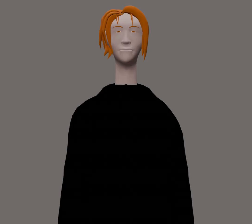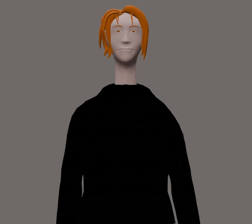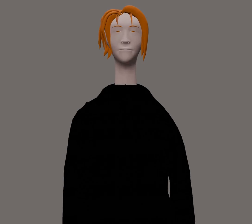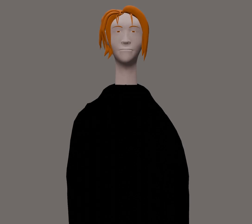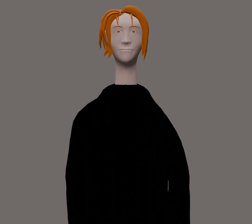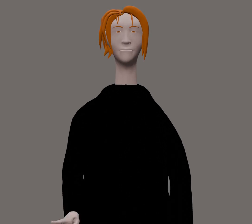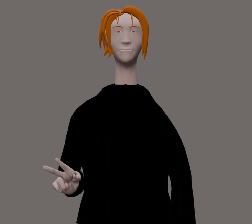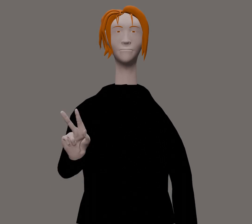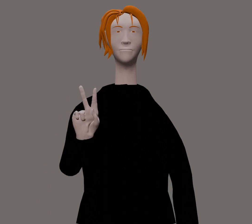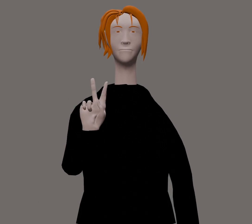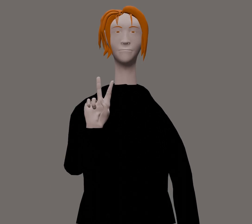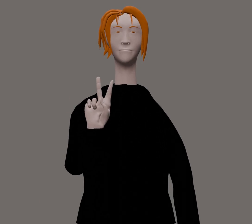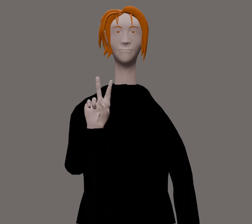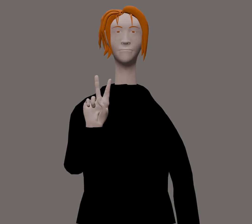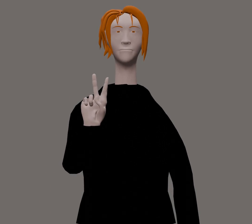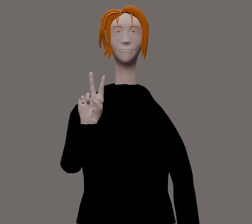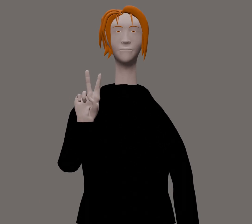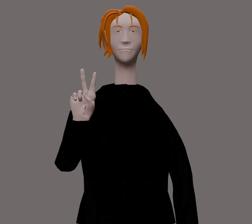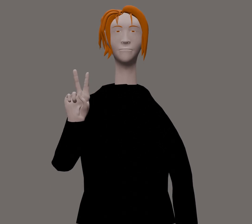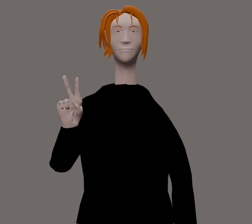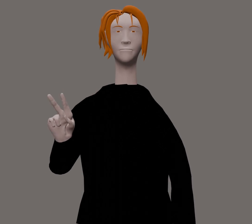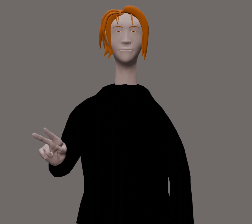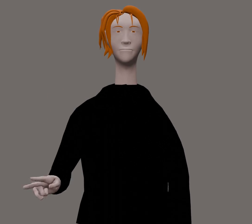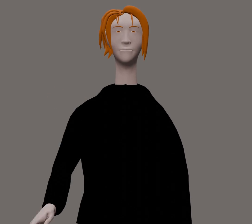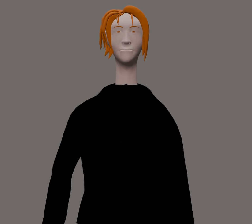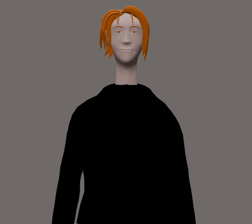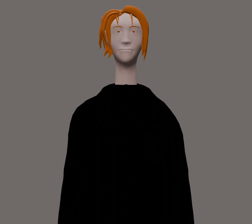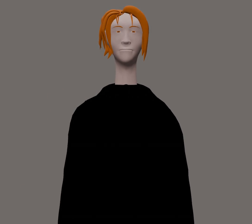V